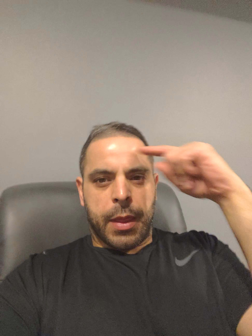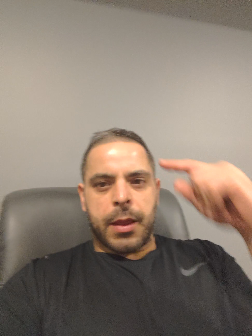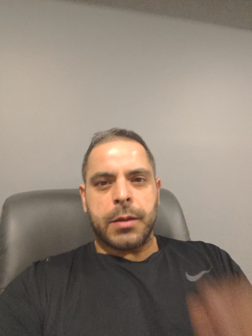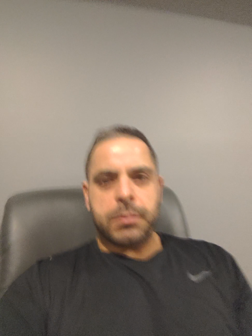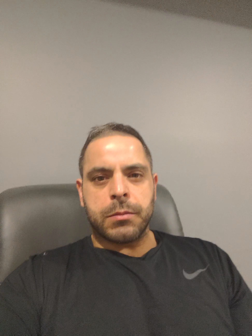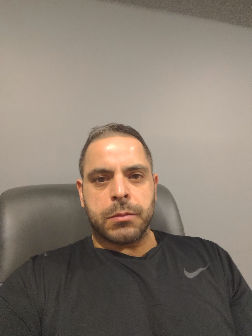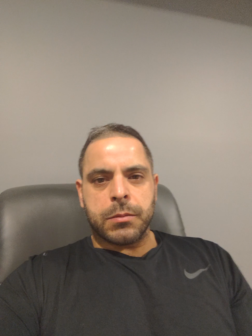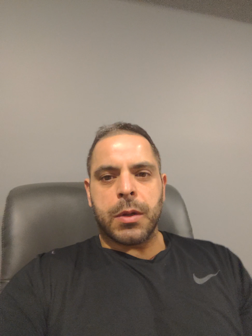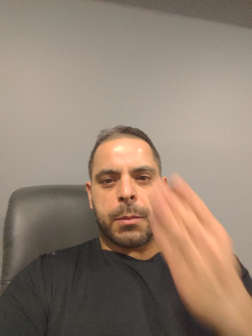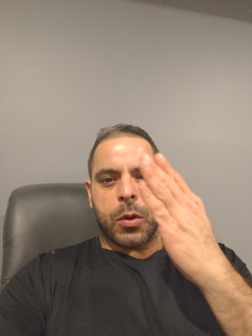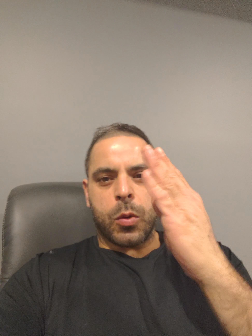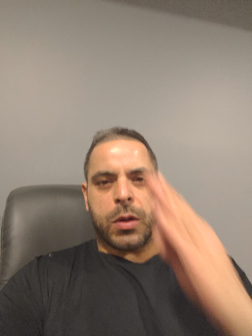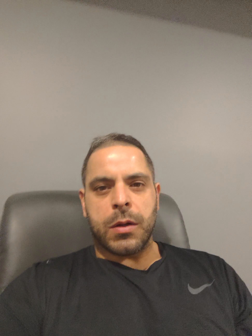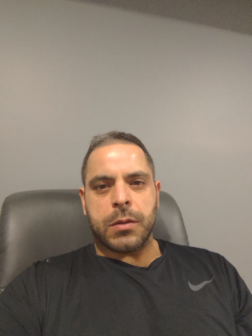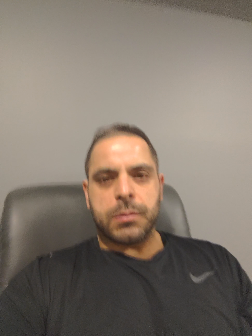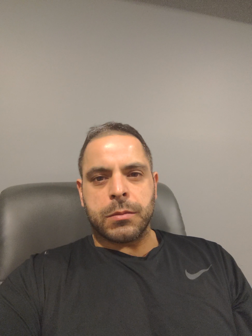blue